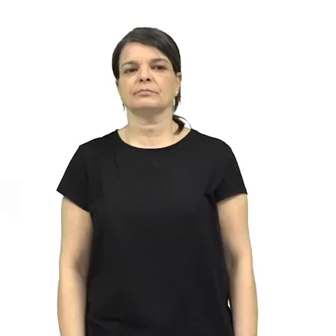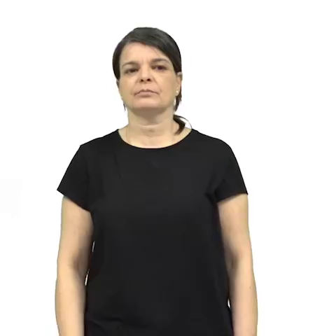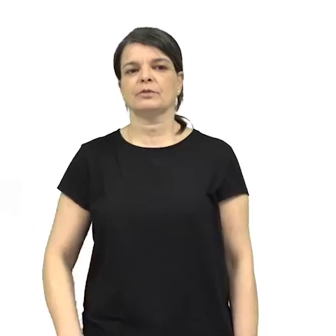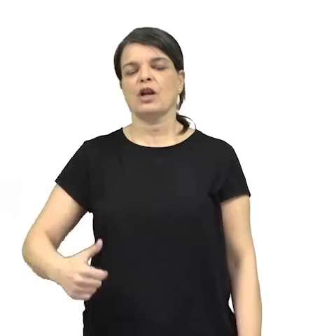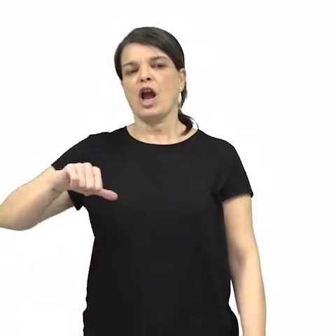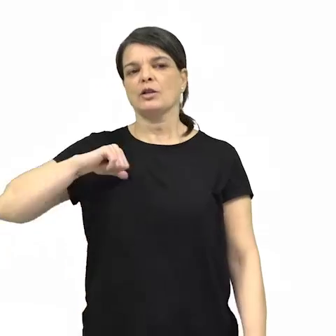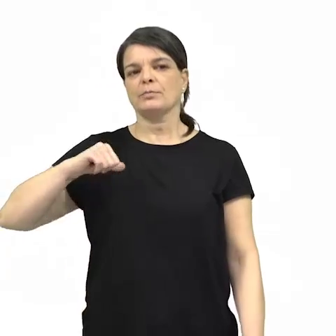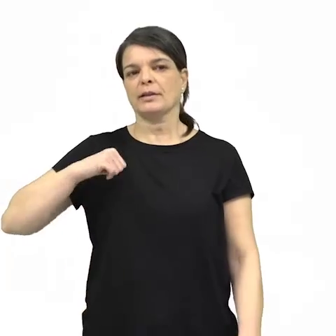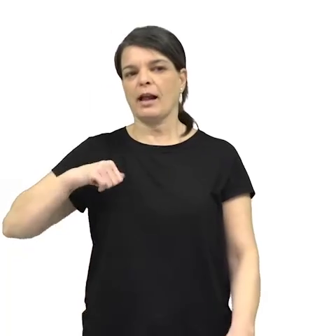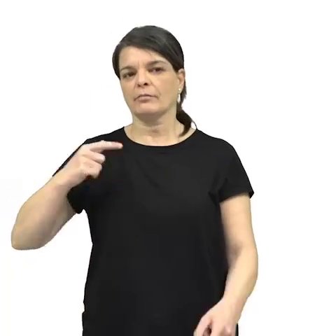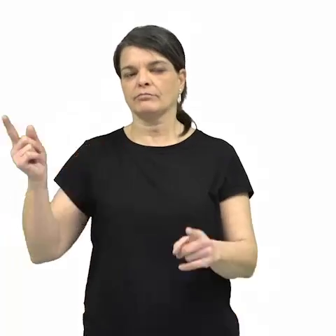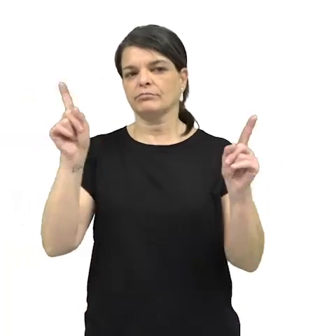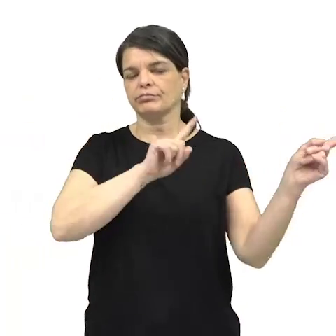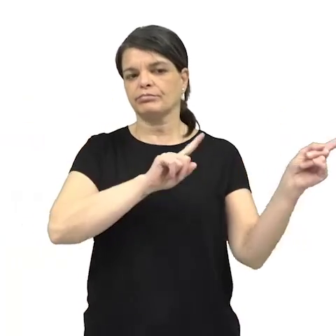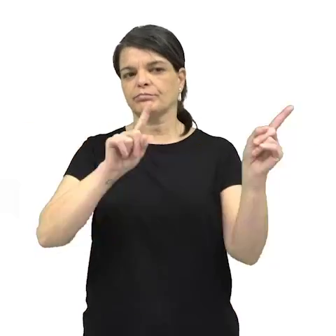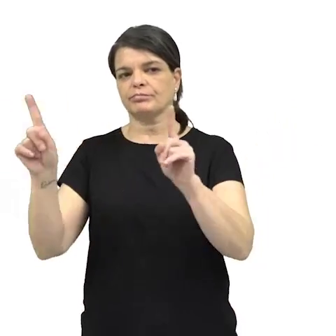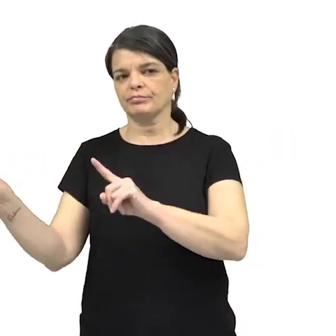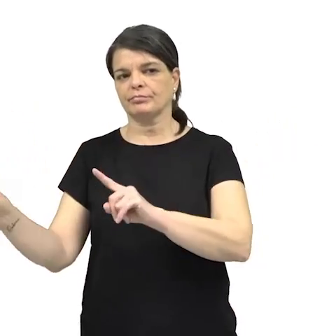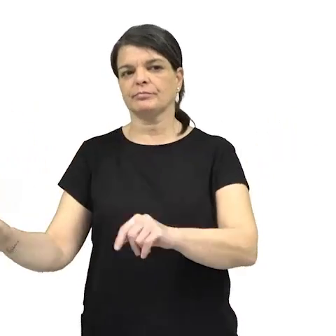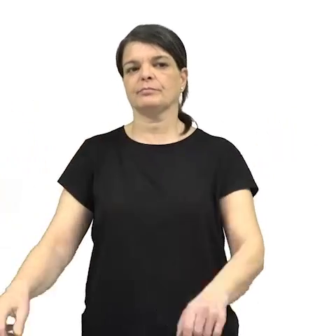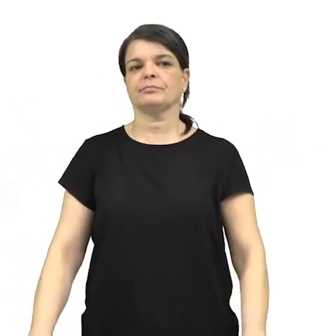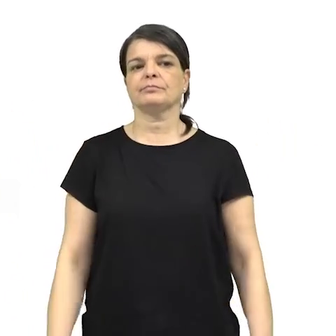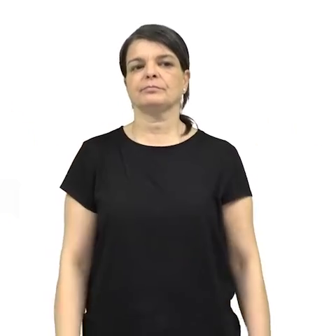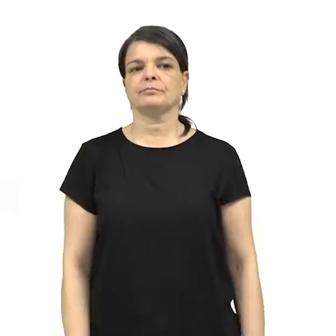hospital desplazar